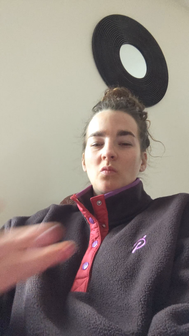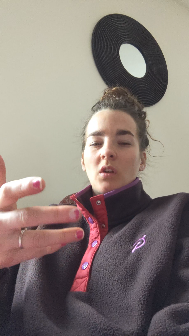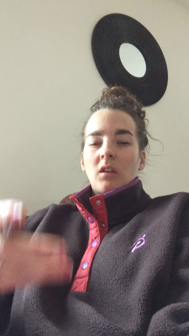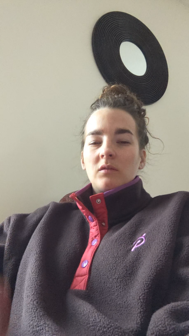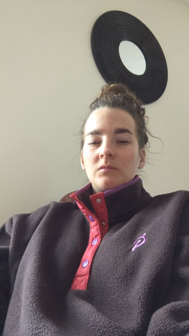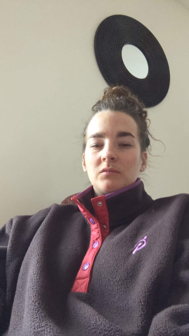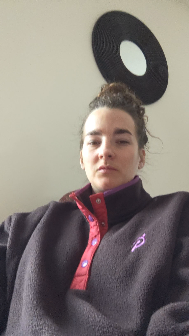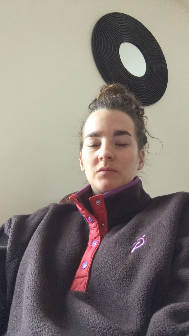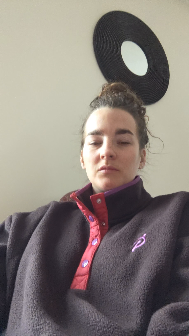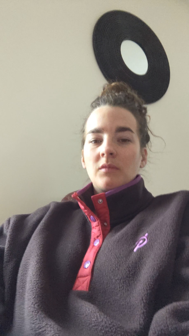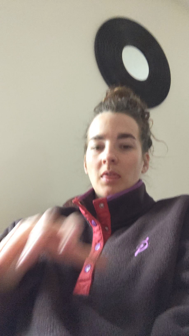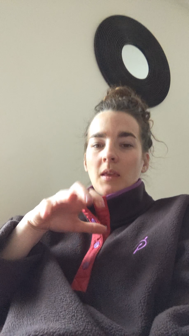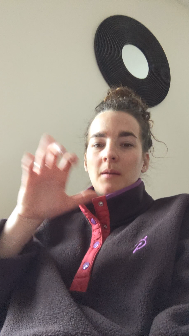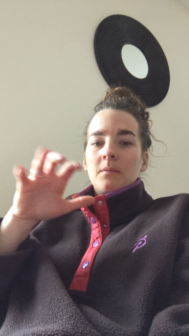climb